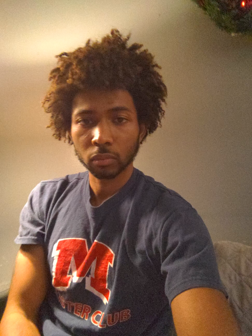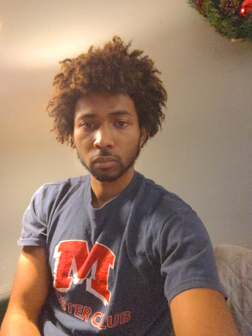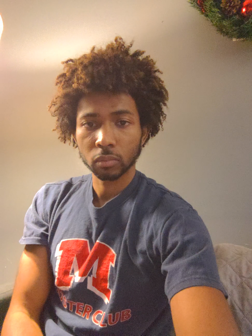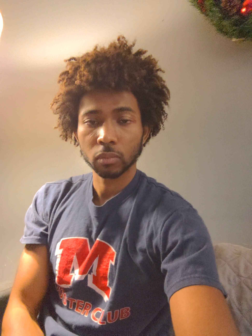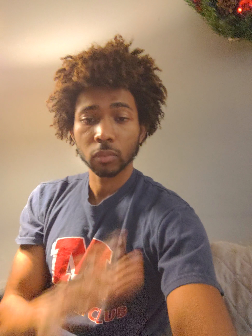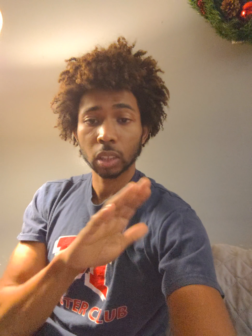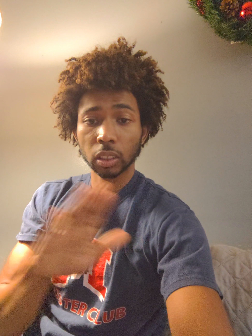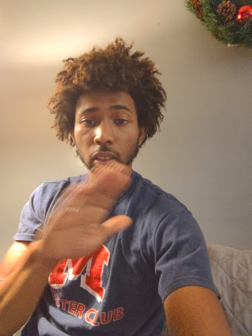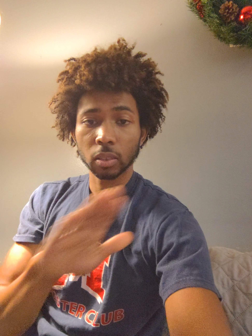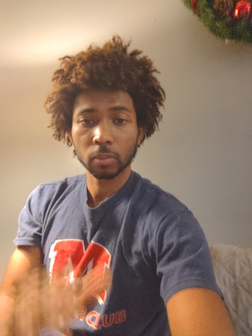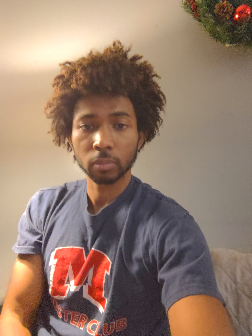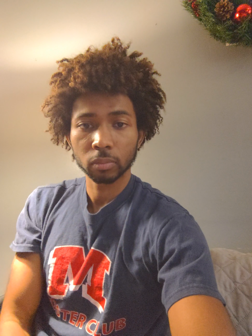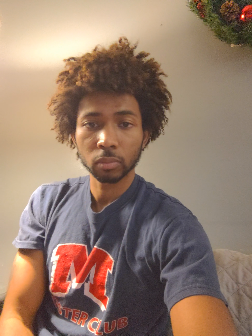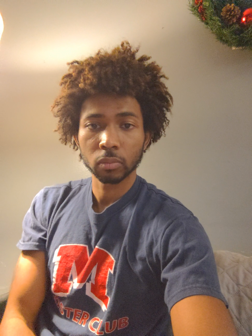clean